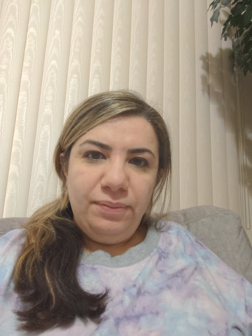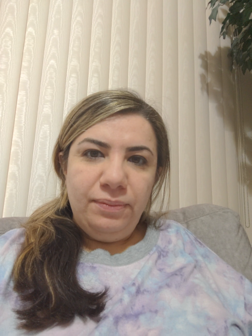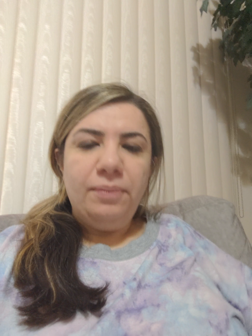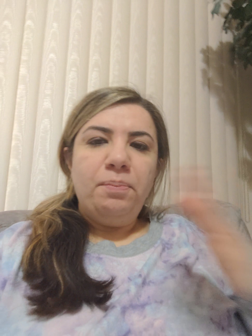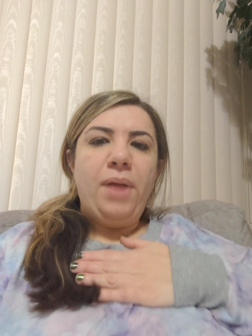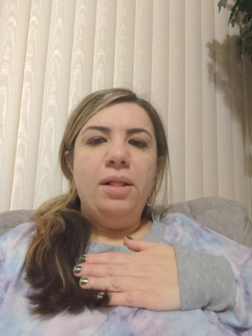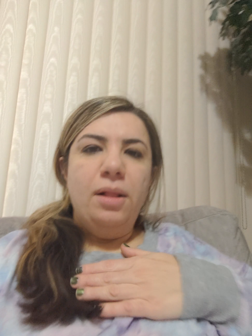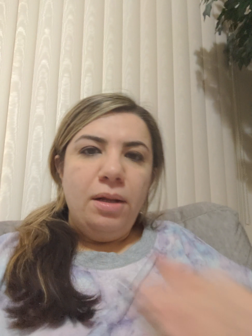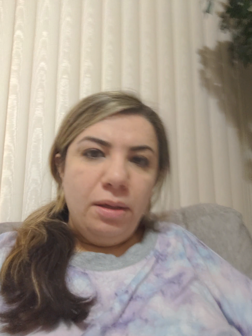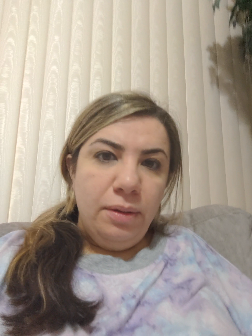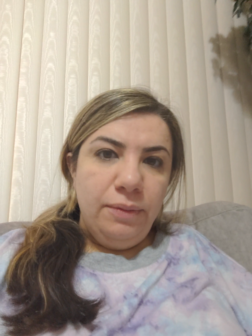my